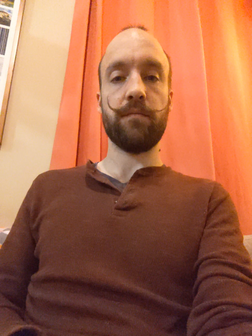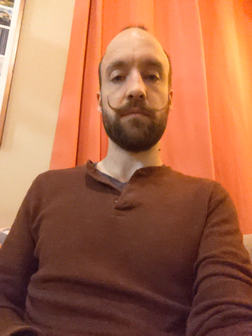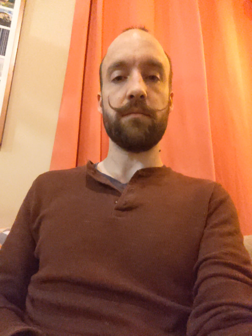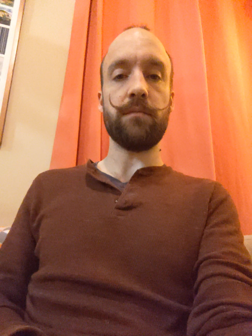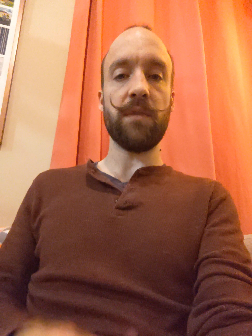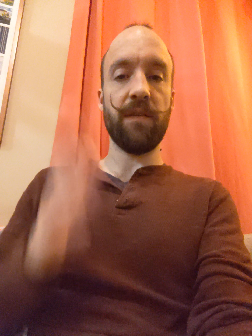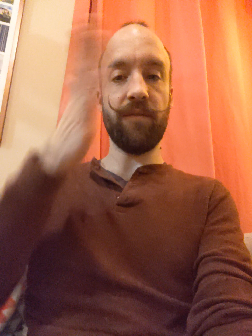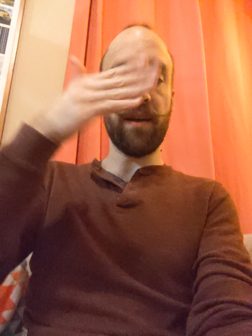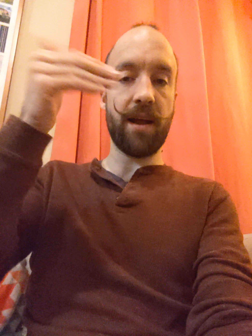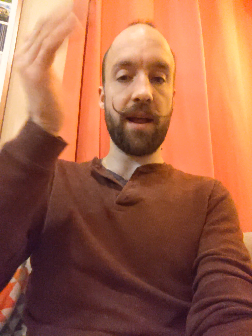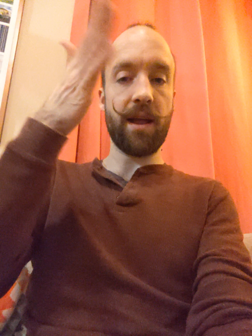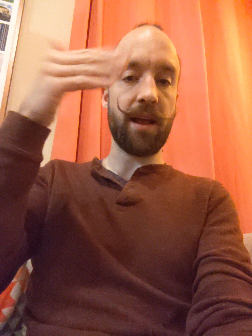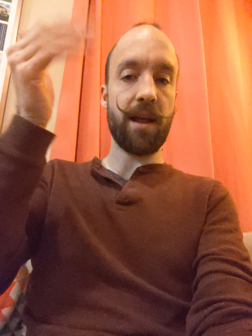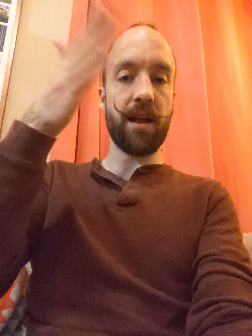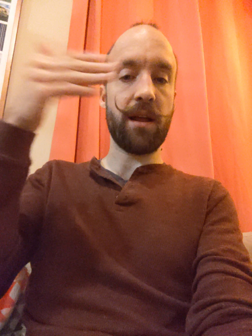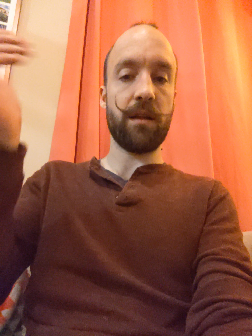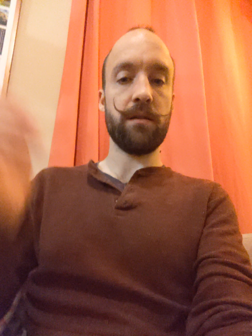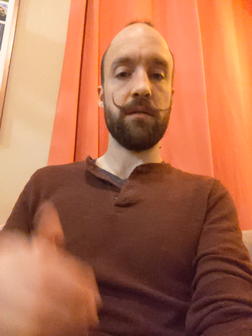flag